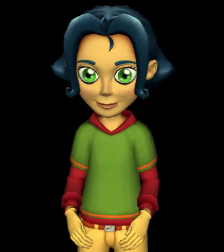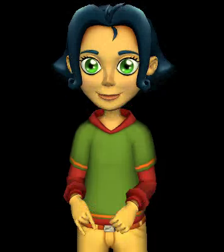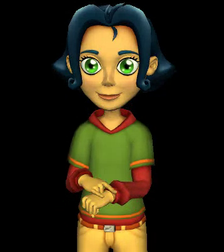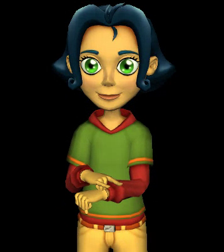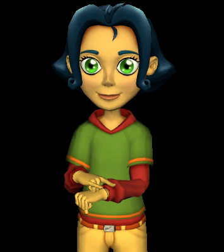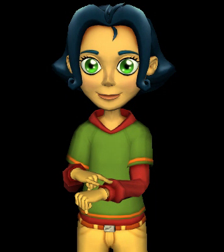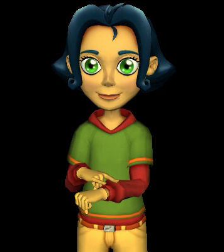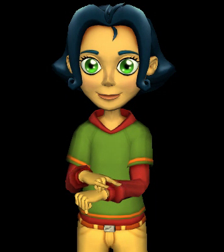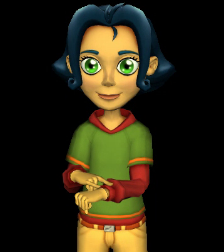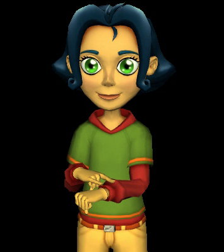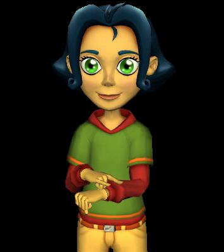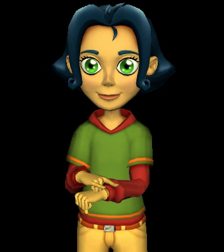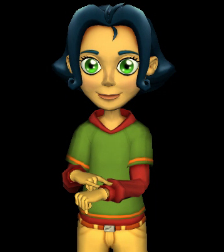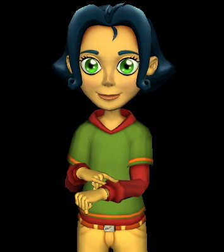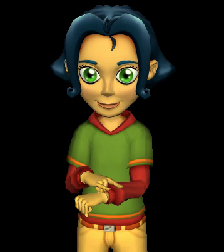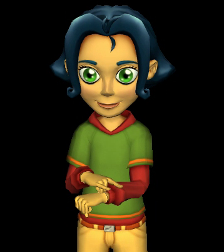ساعة